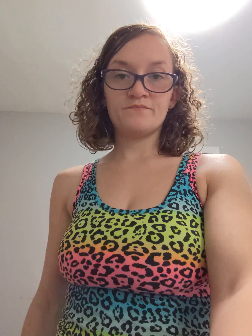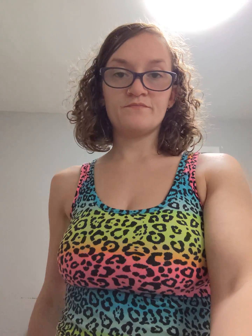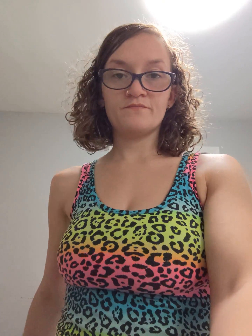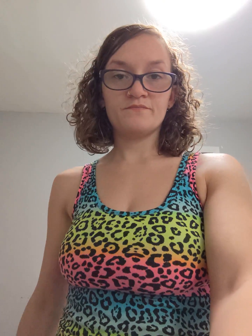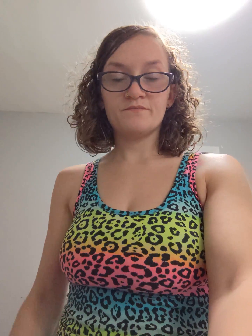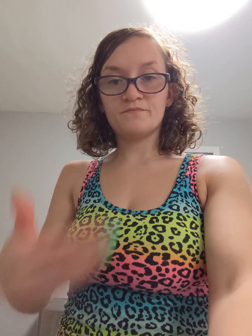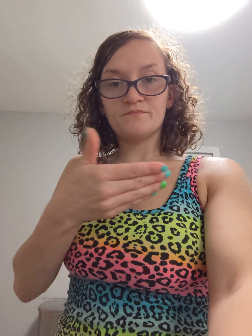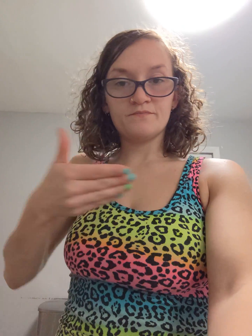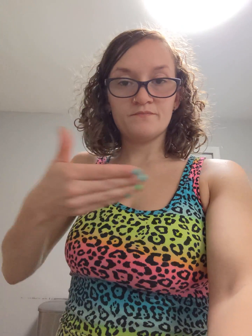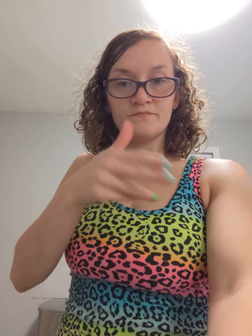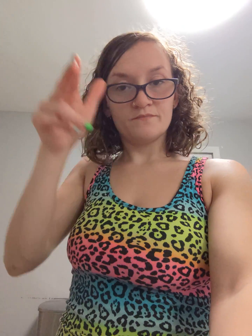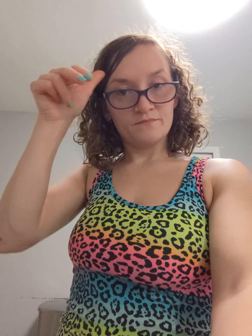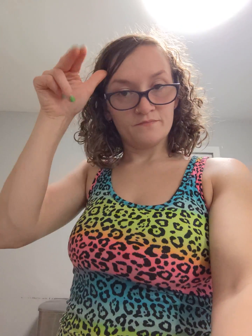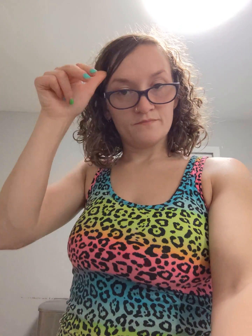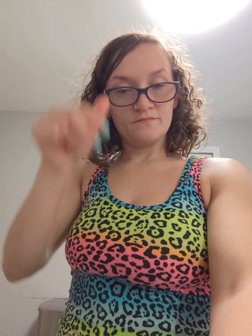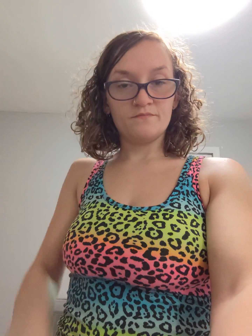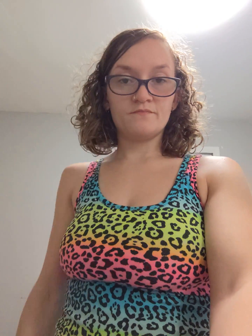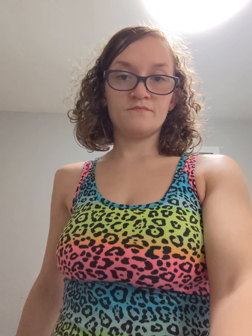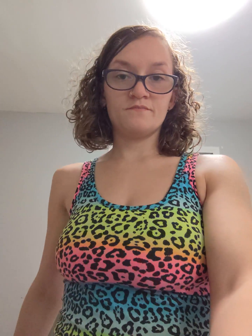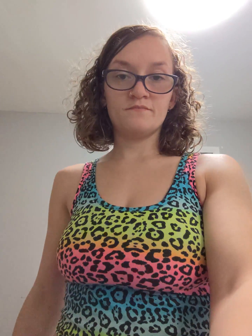pony